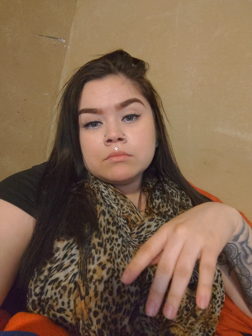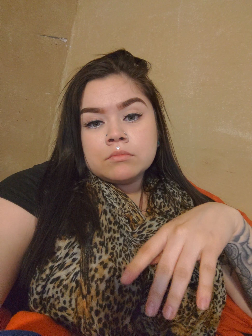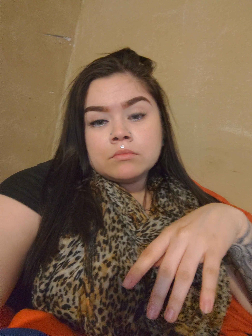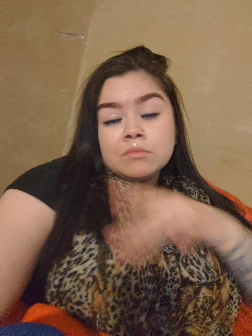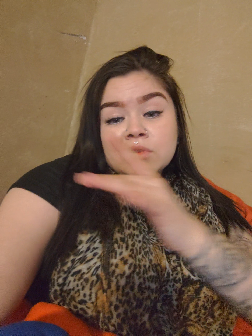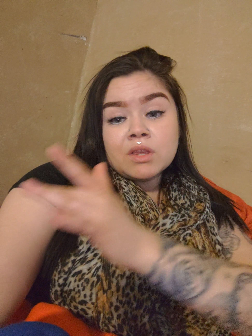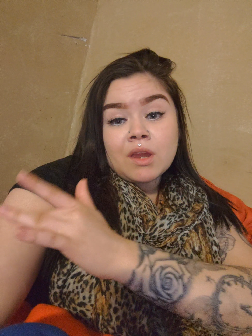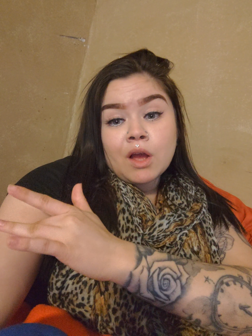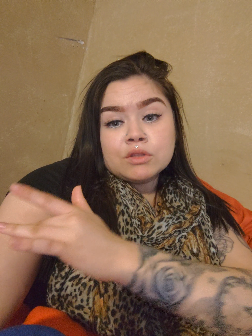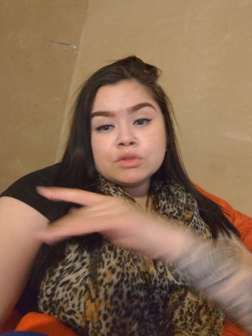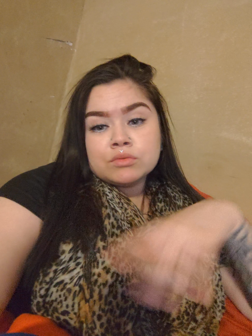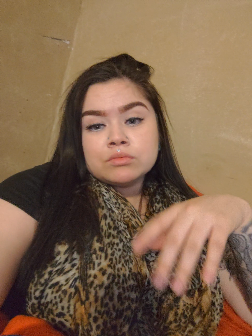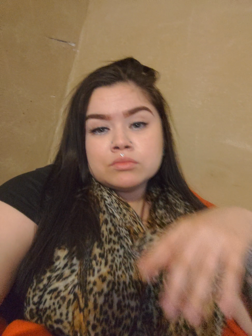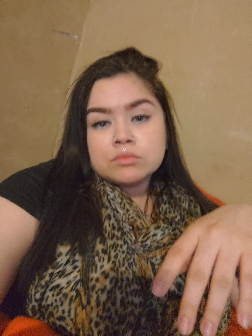touch